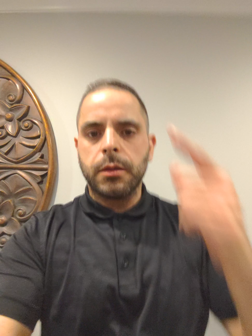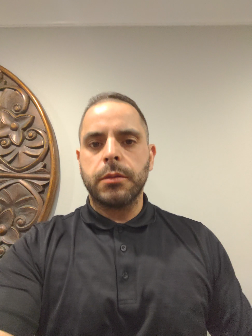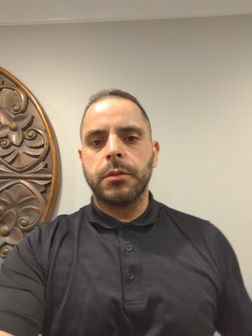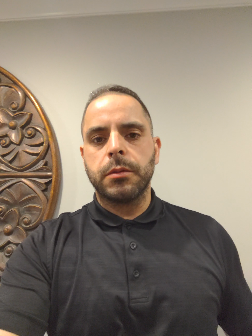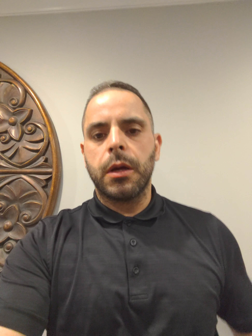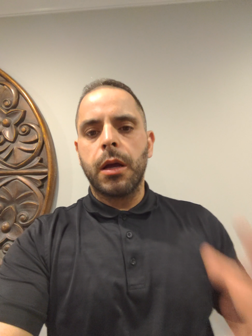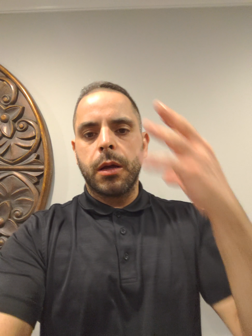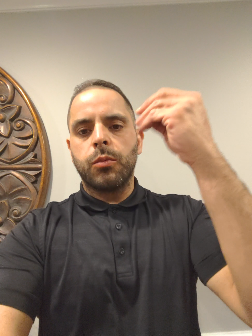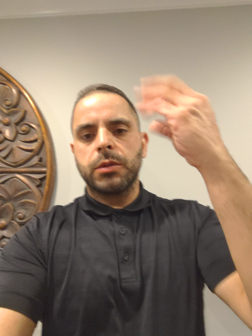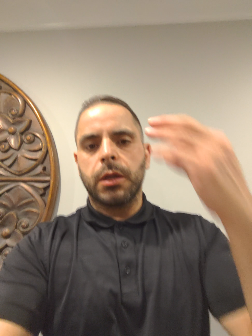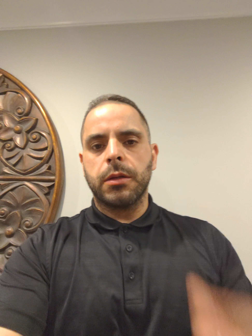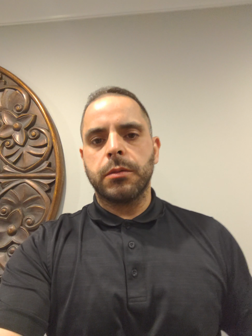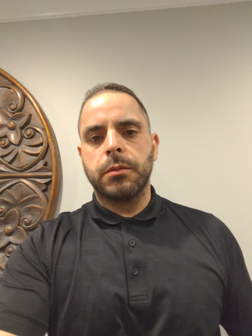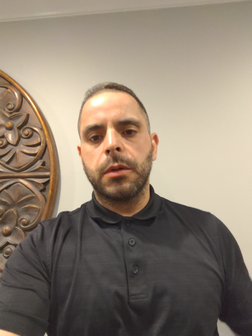outside